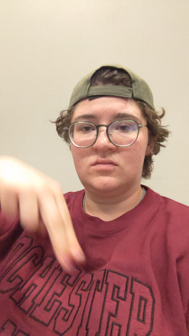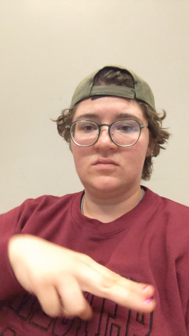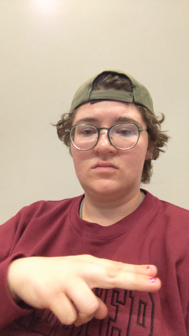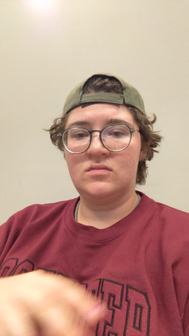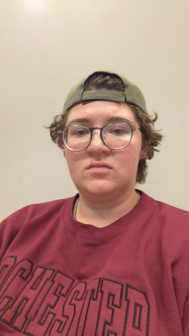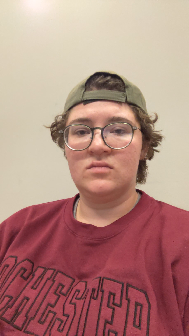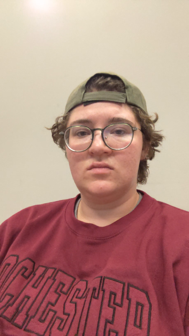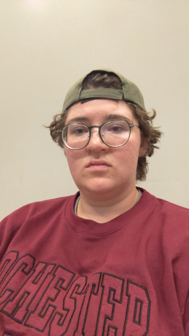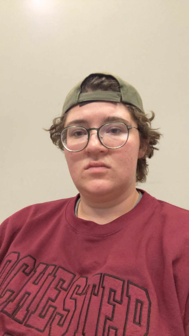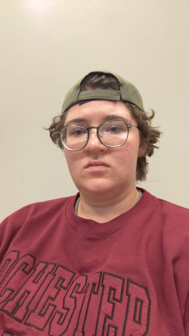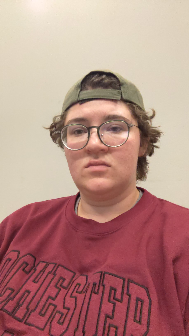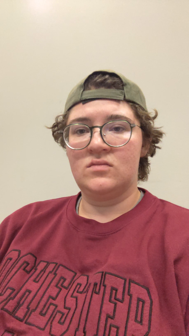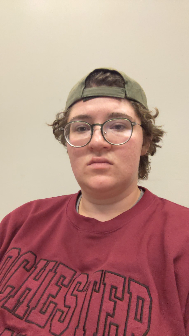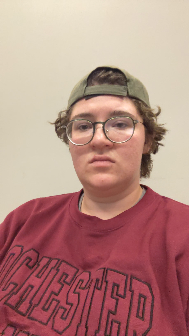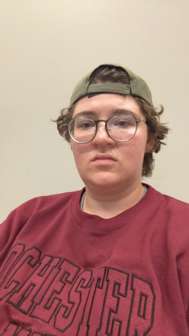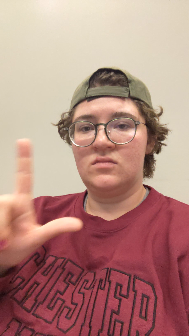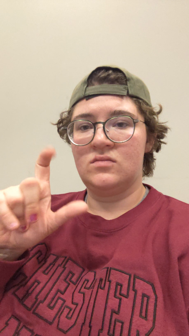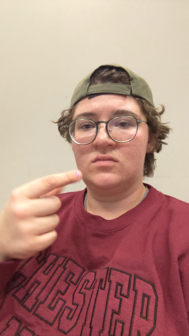leg